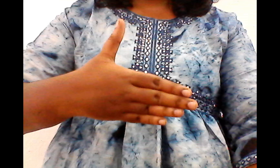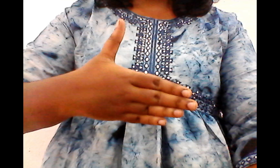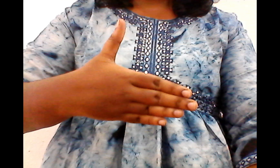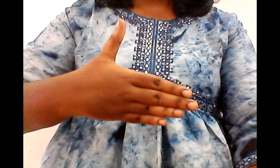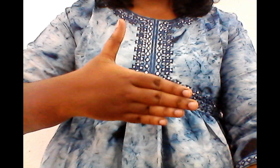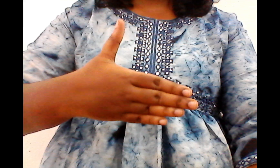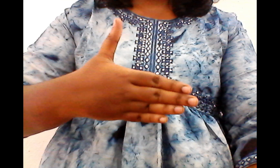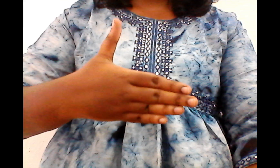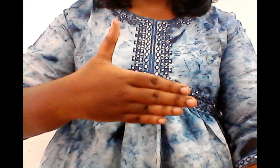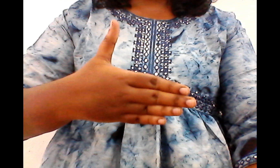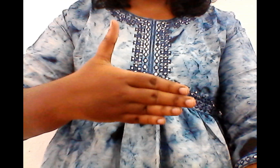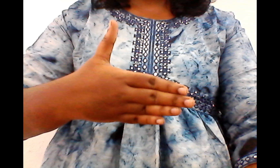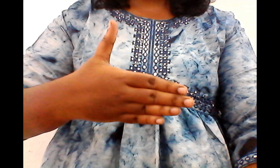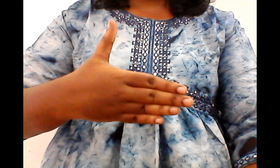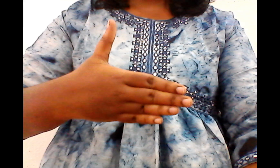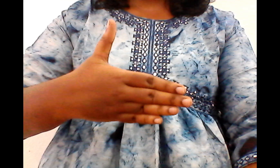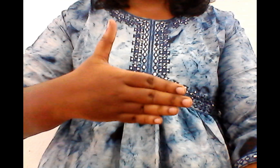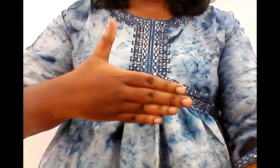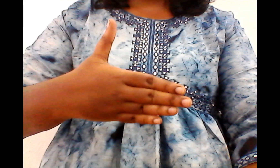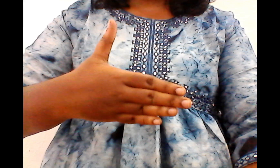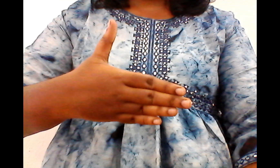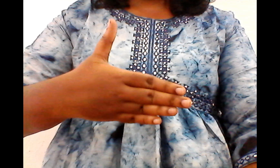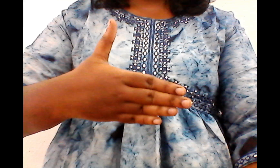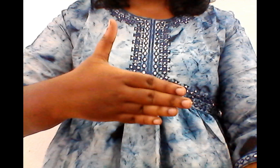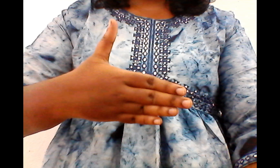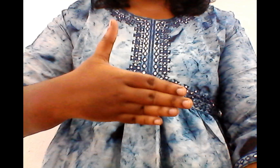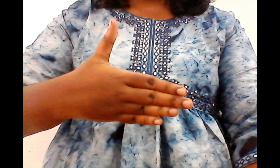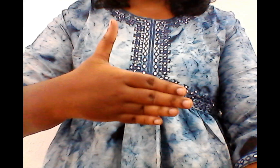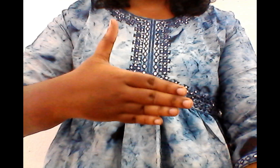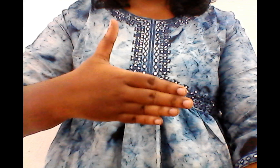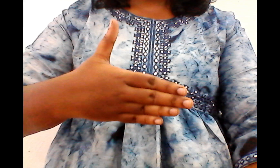ആ